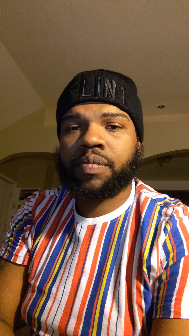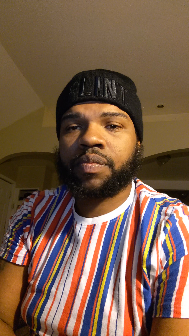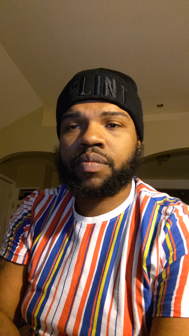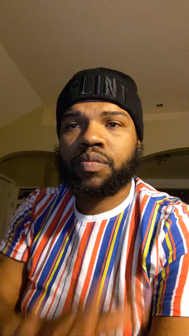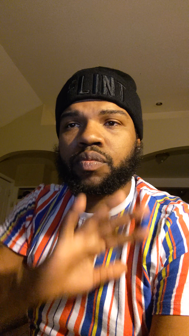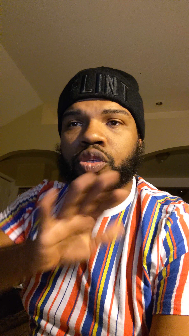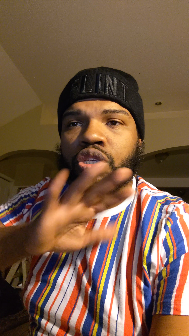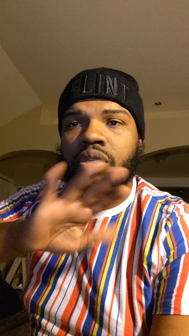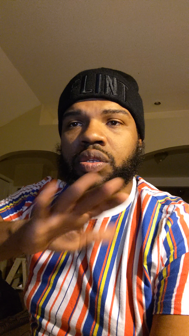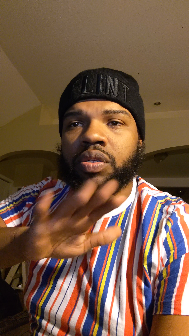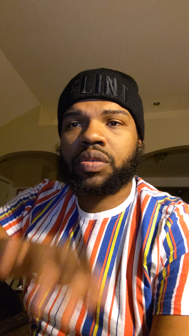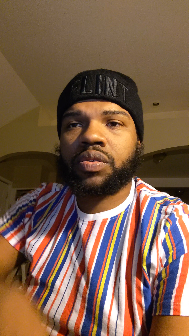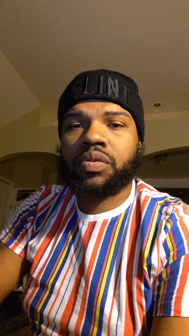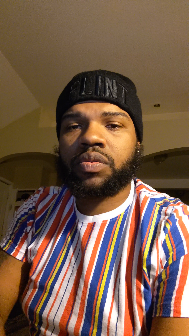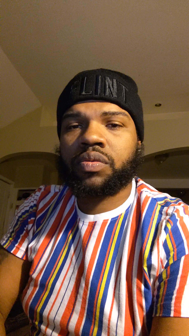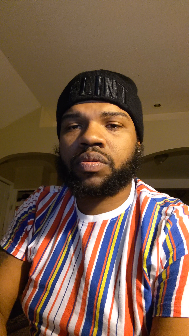cheese